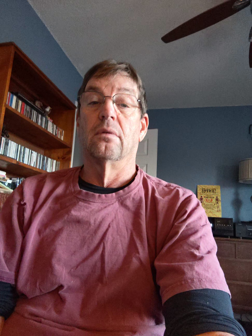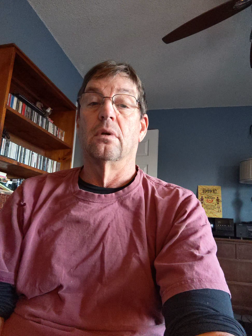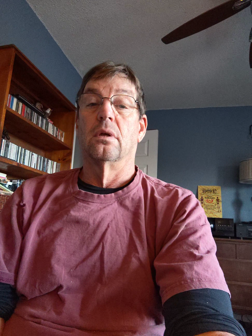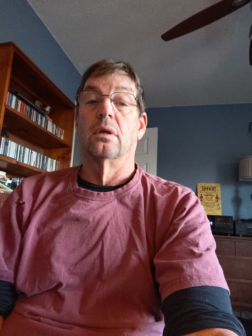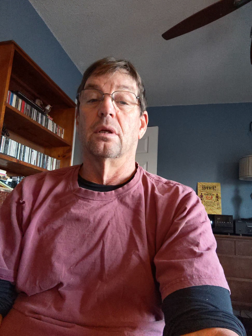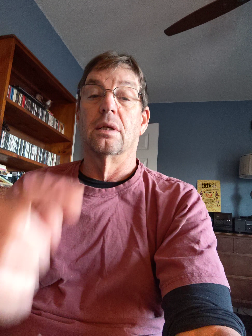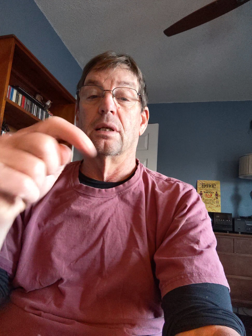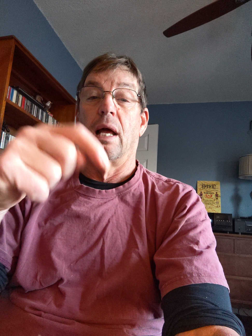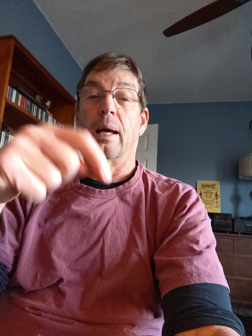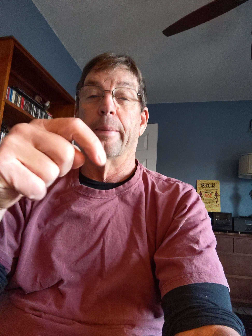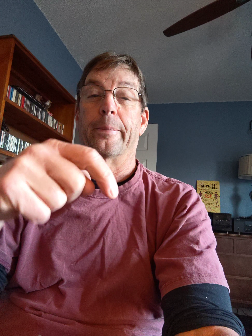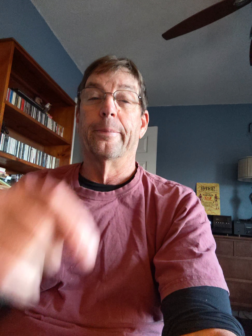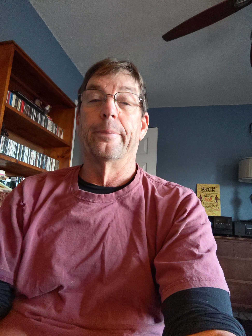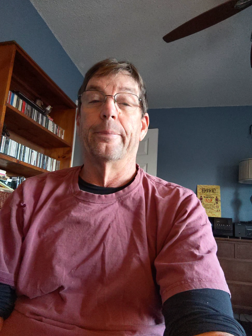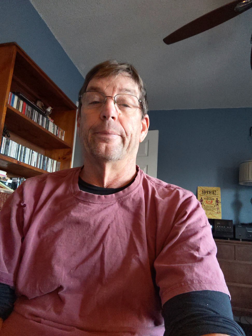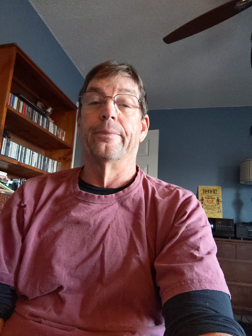time